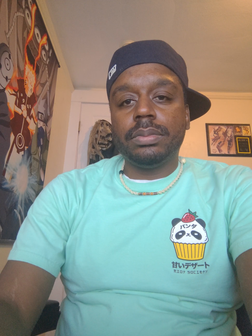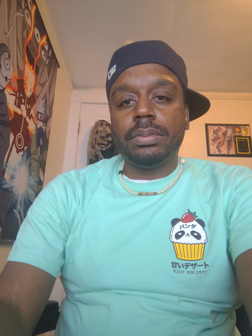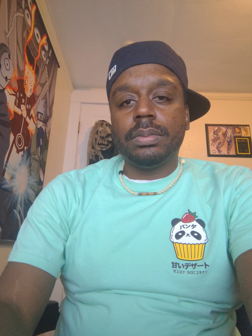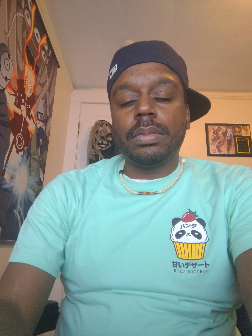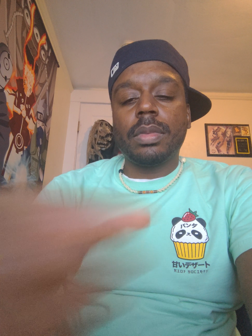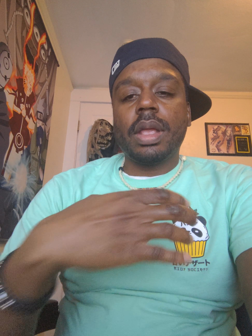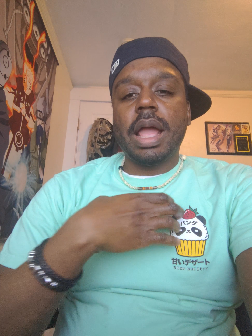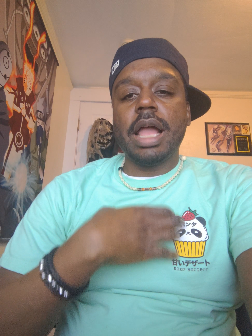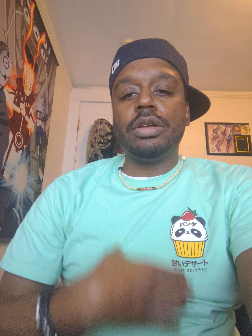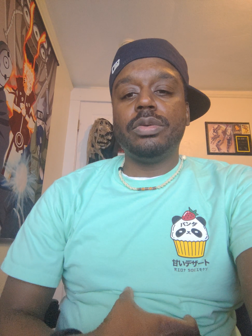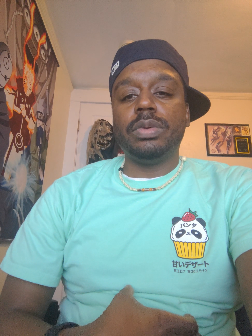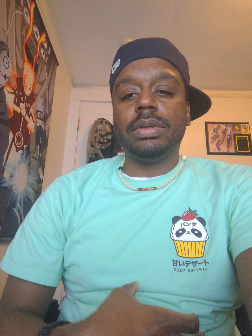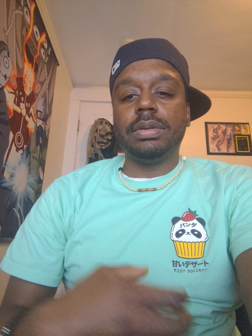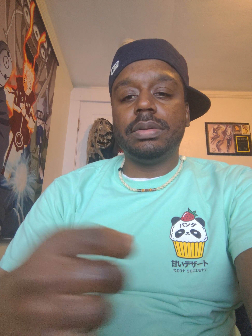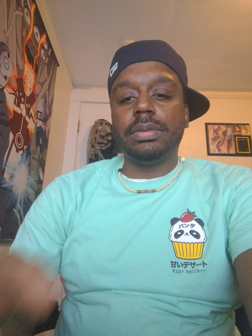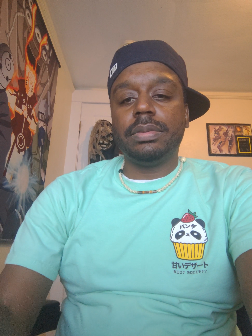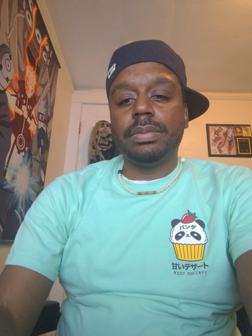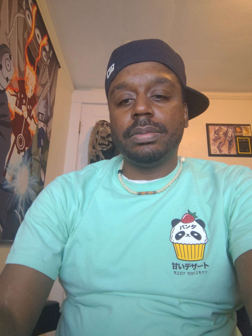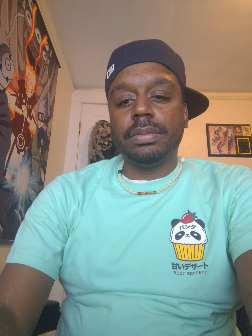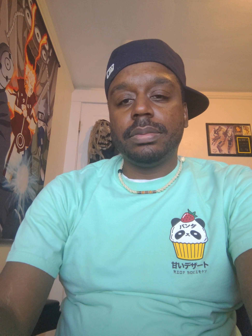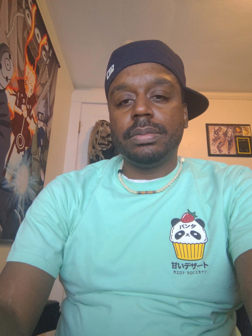hungry